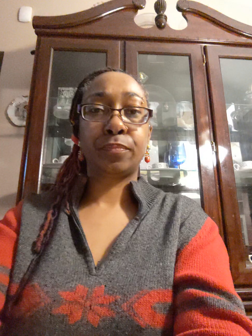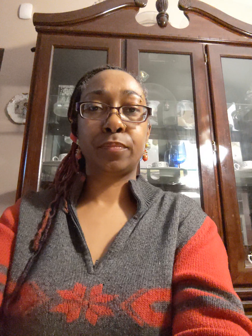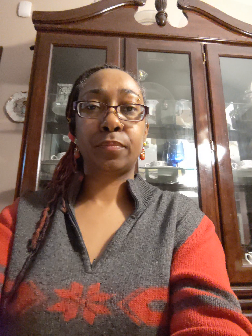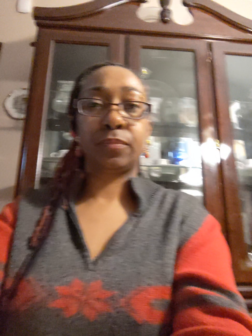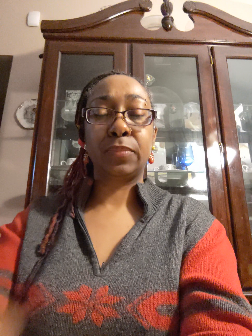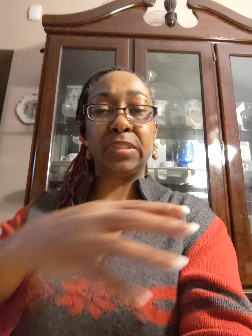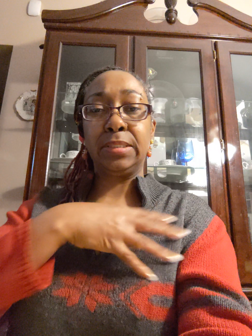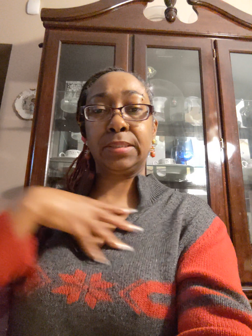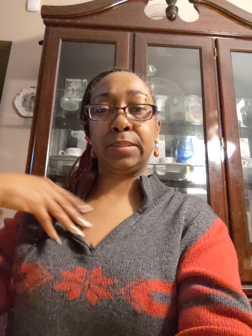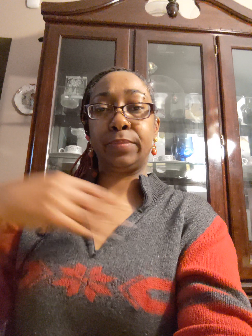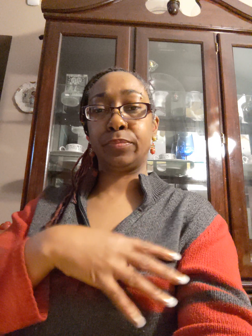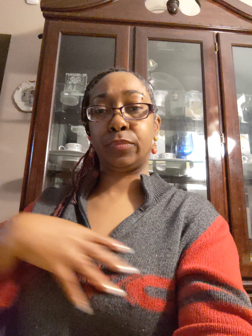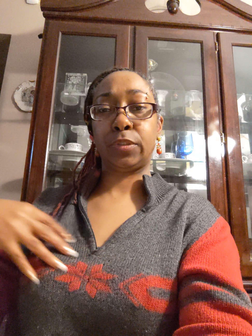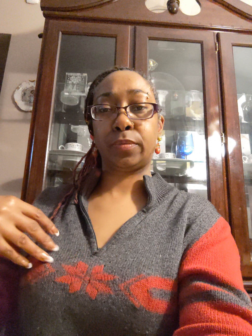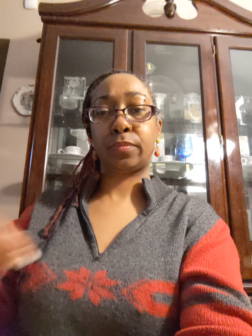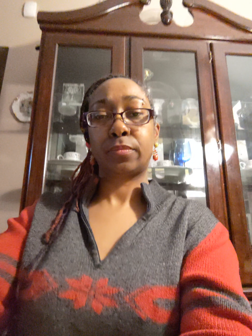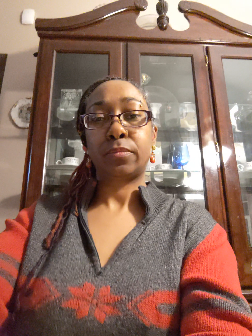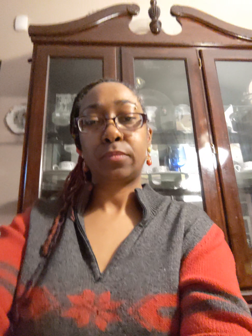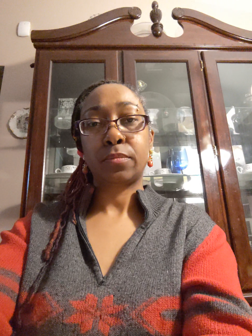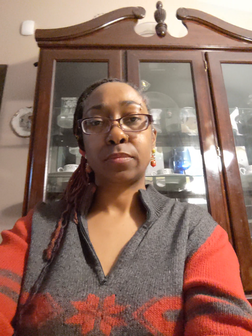zebra